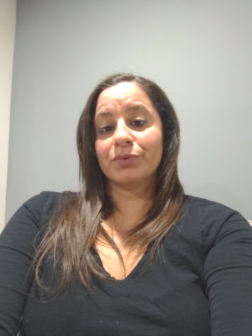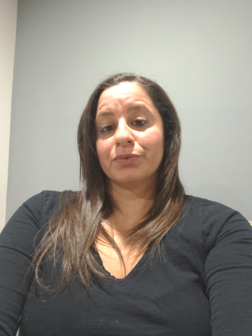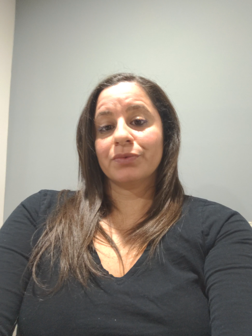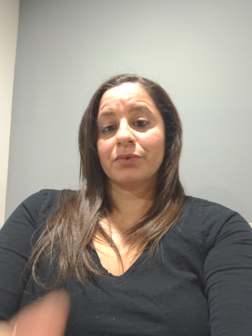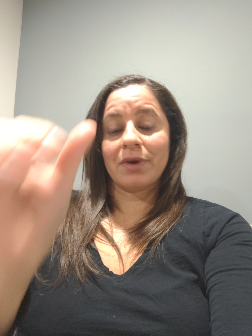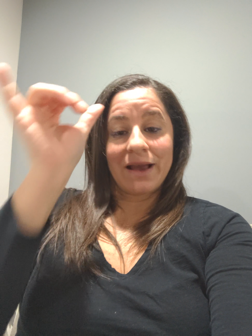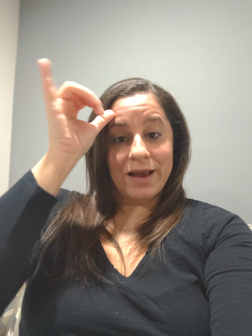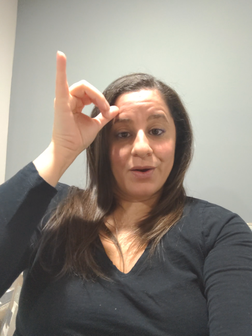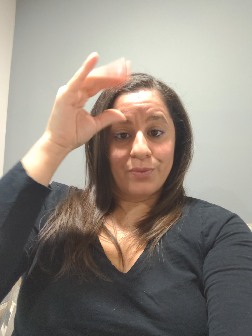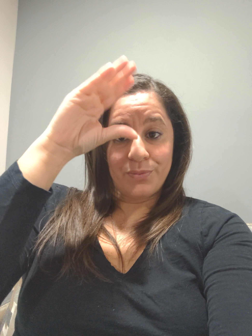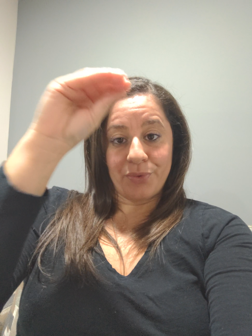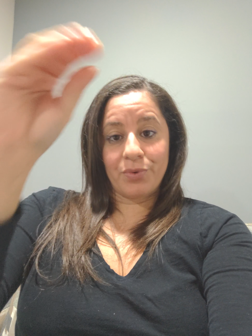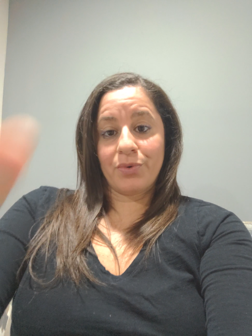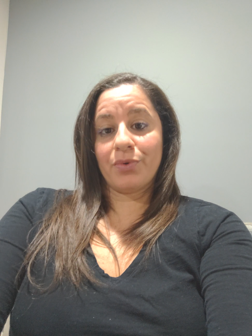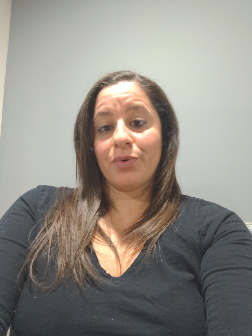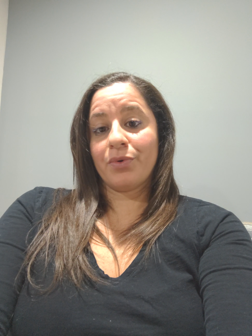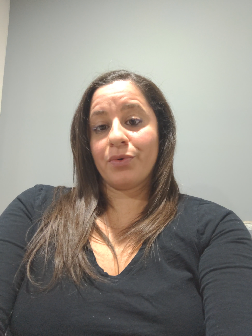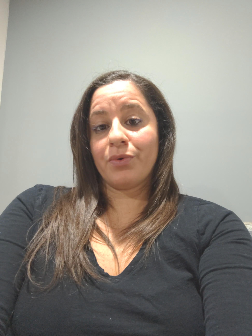cowboy